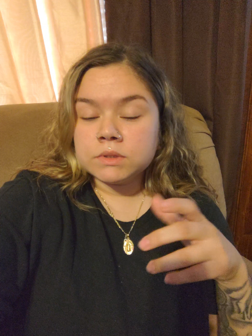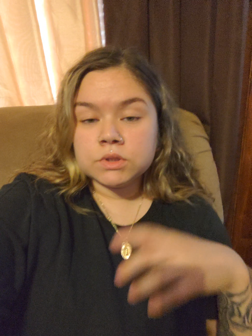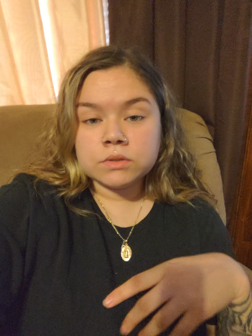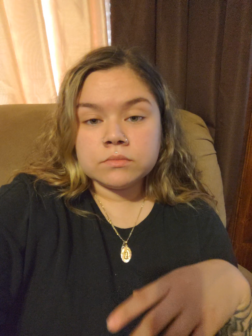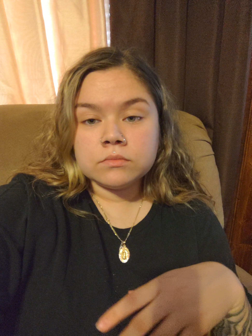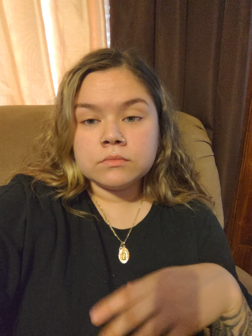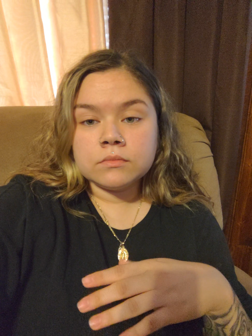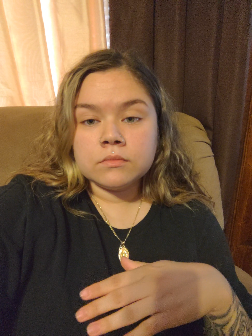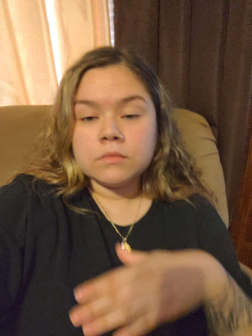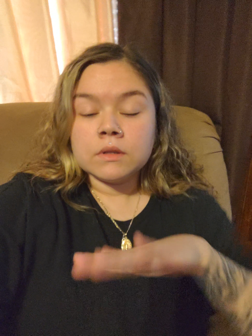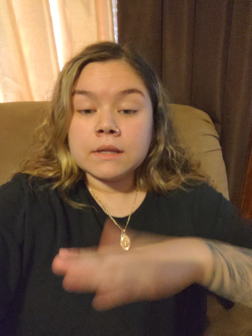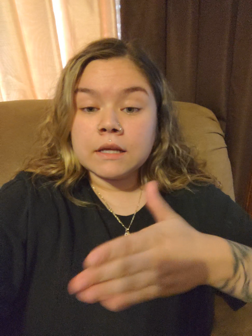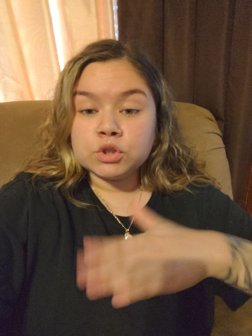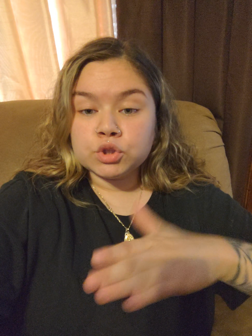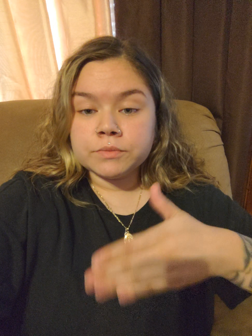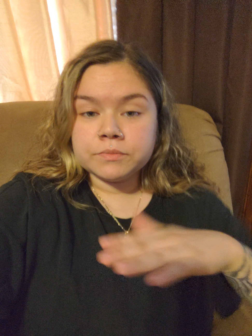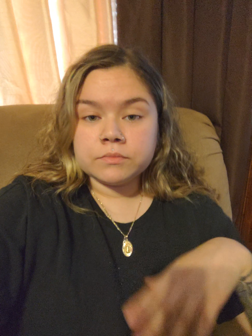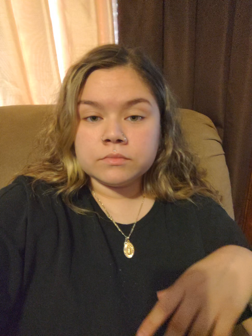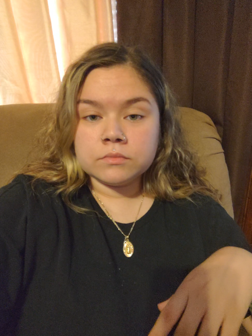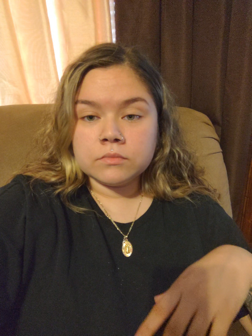kitchen